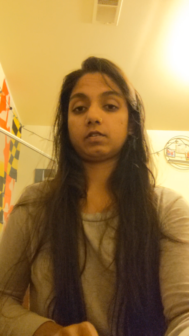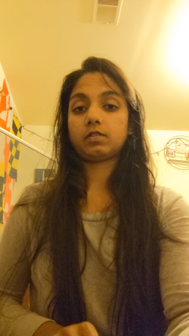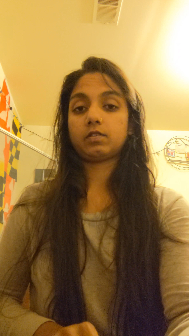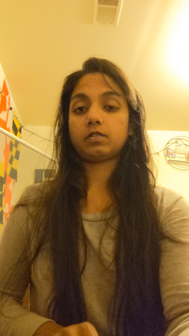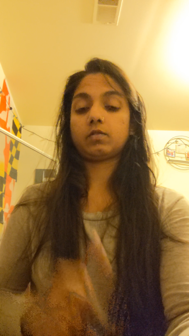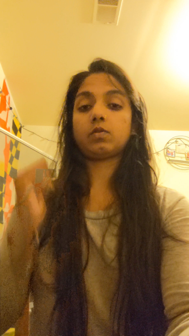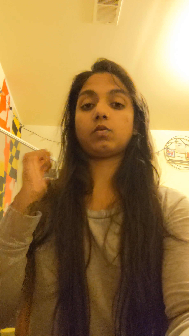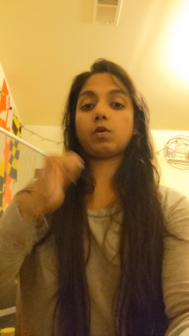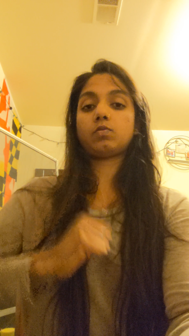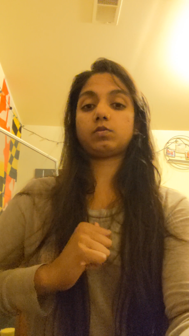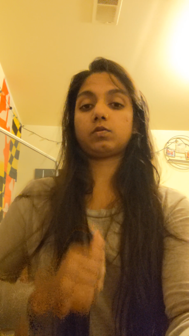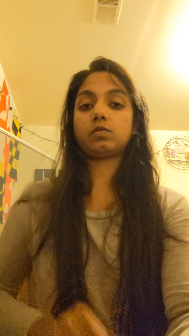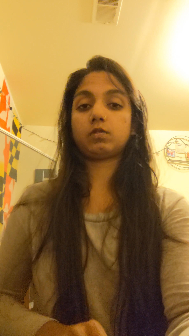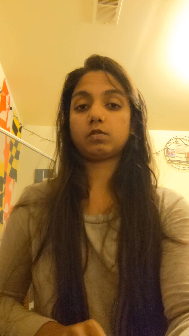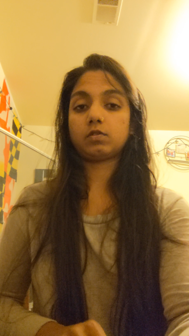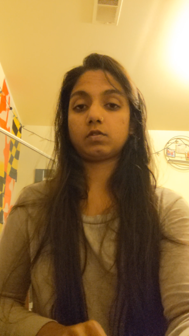coats